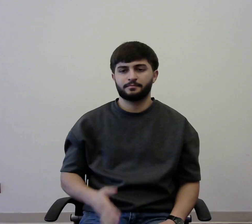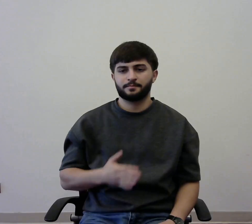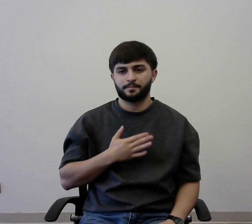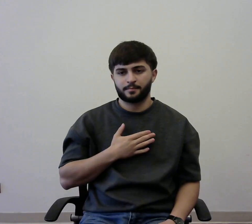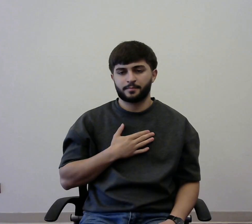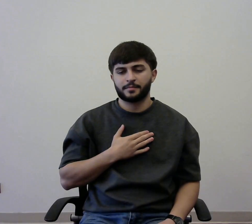mənə